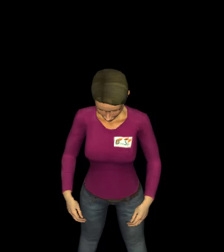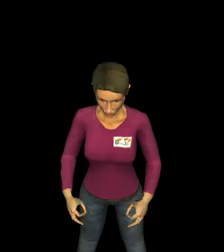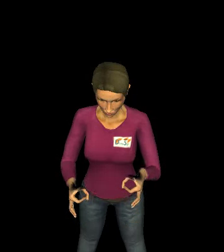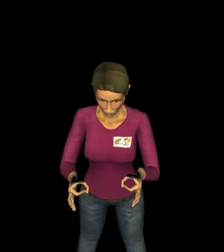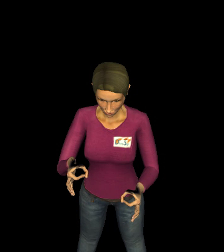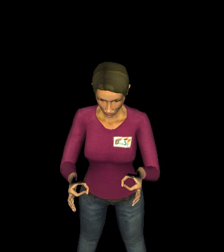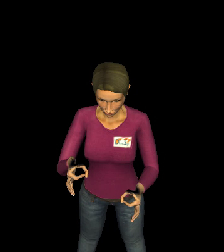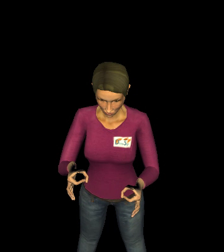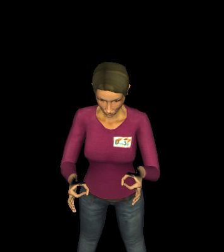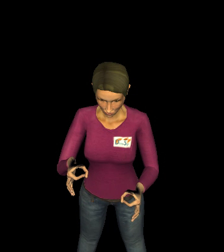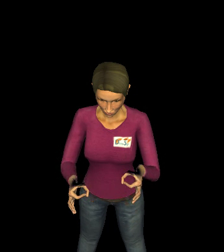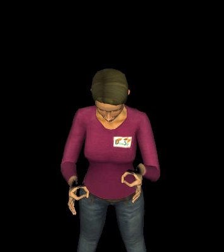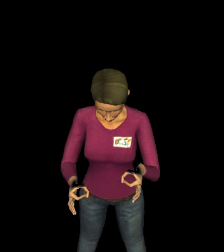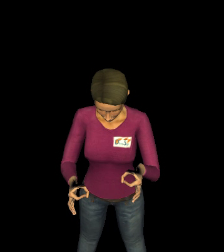محكمة